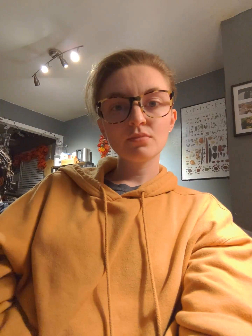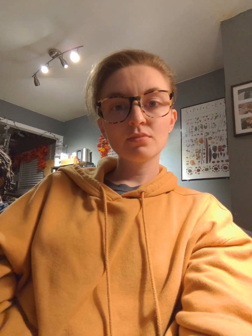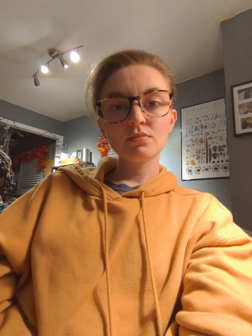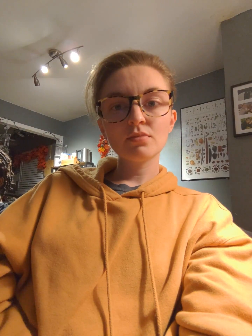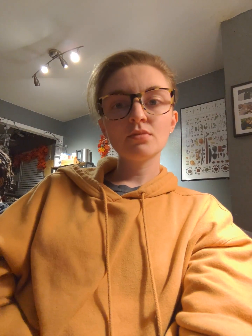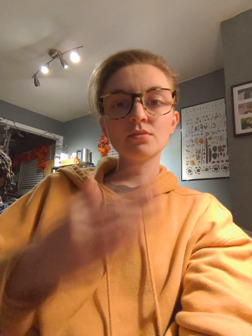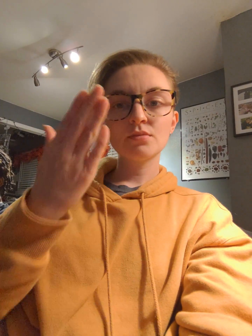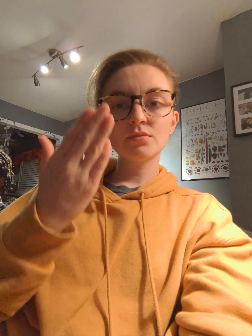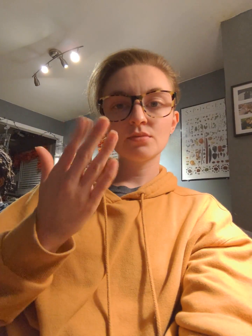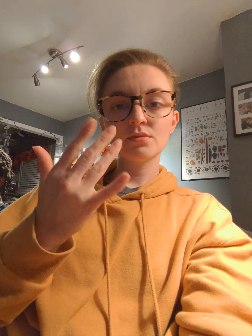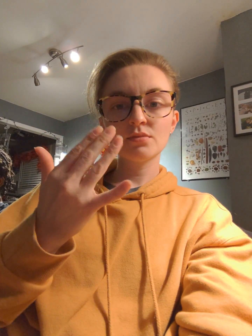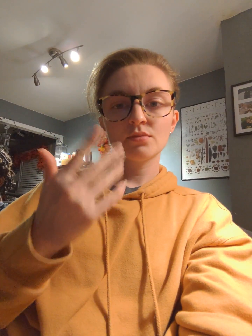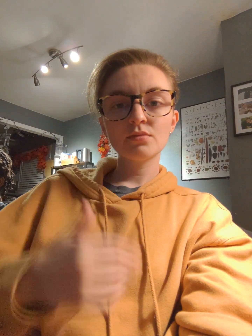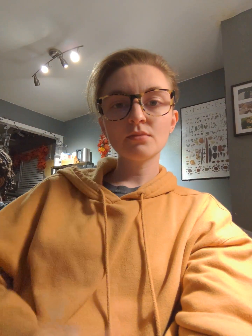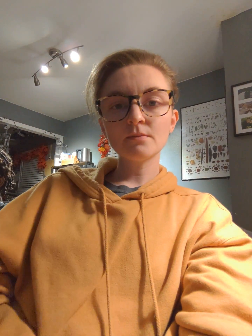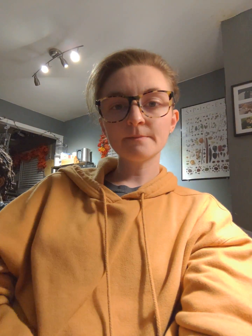hand